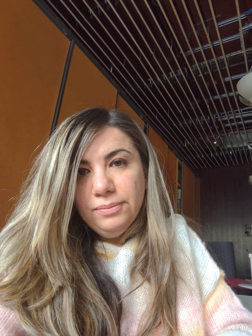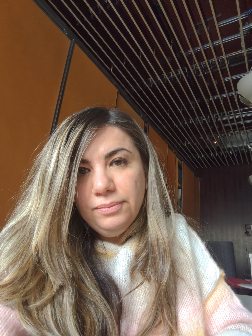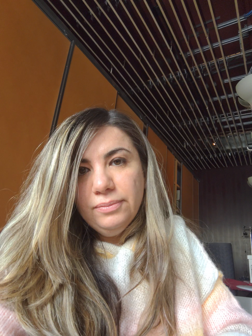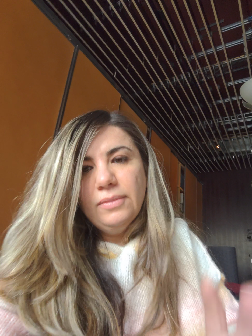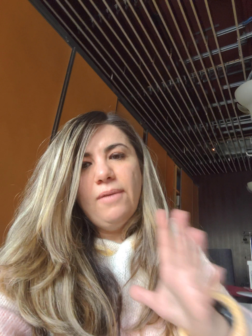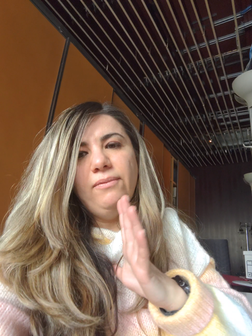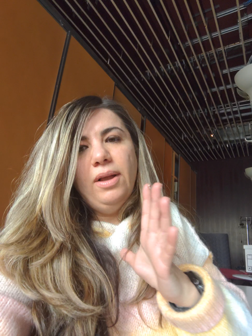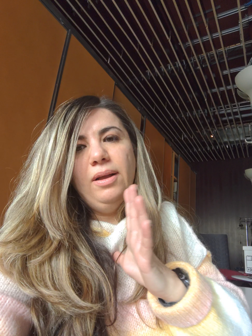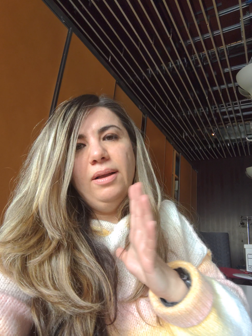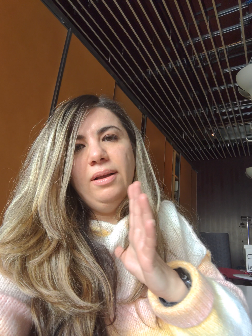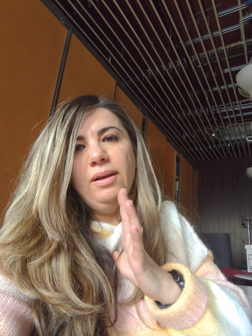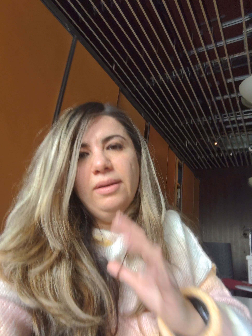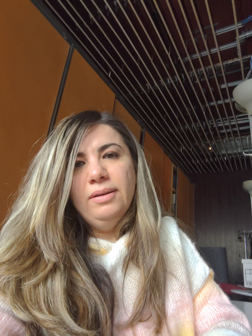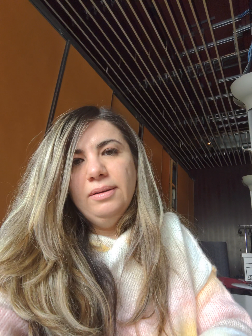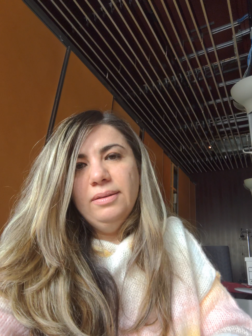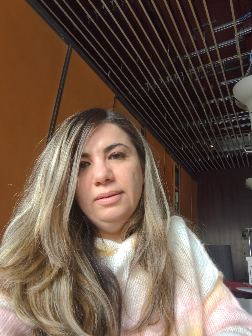fine